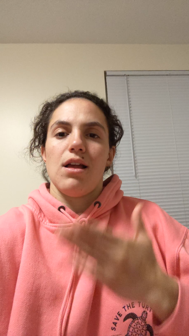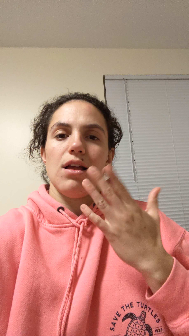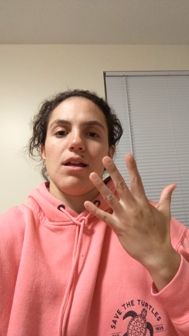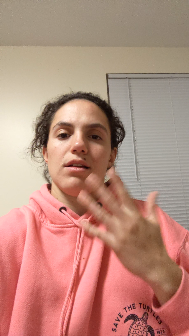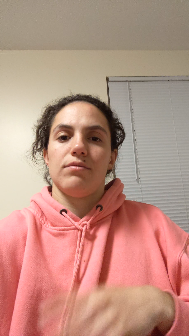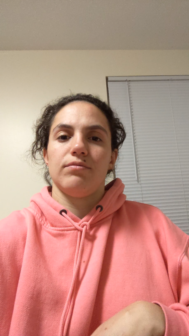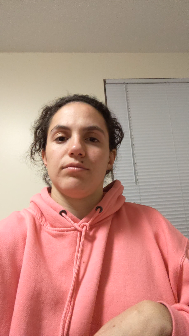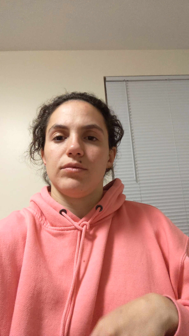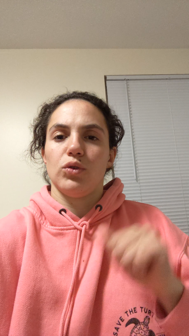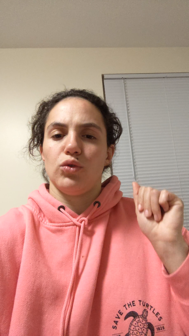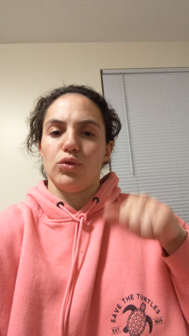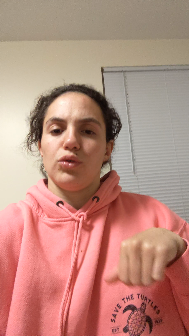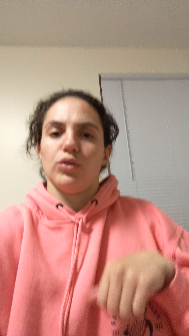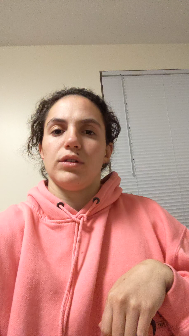could